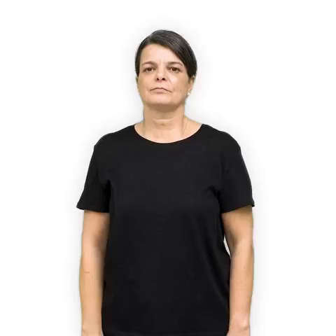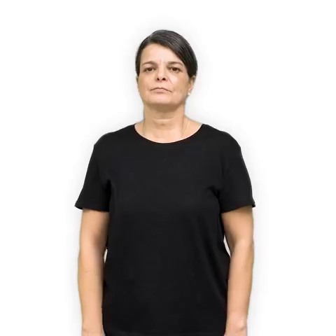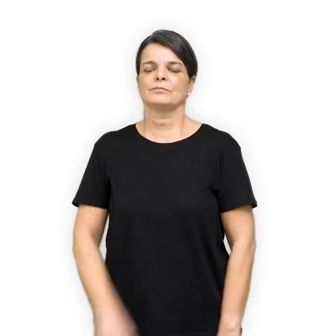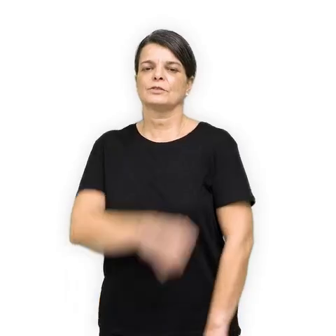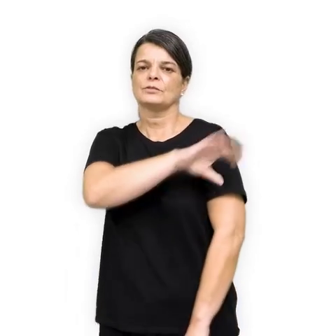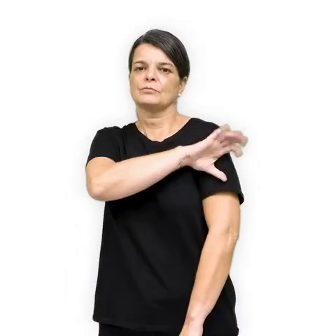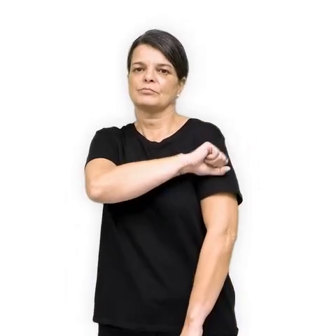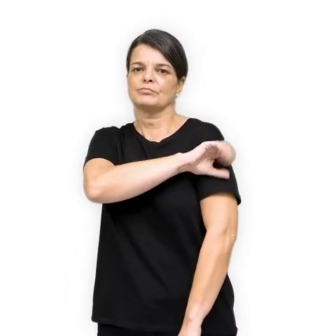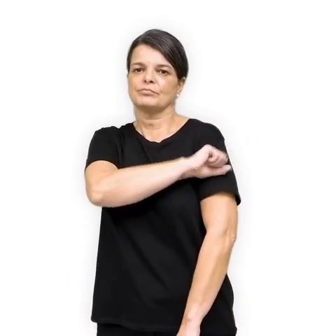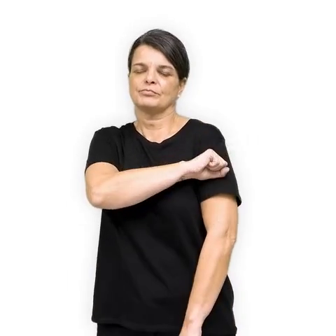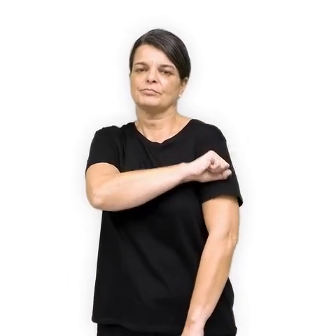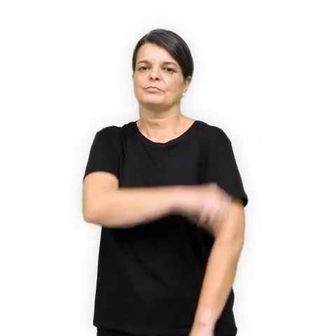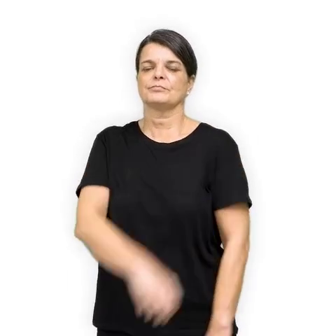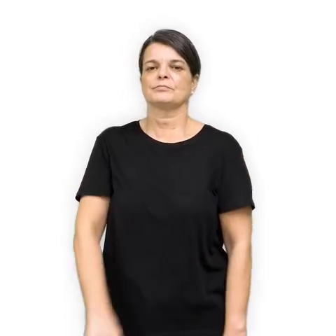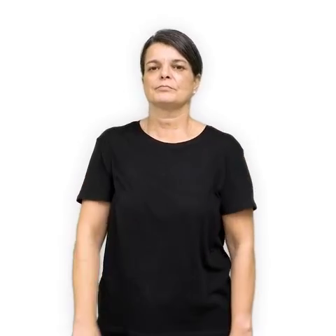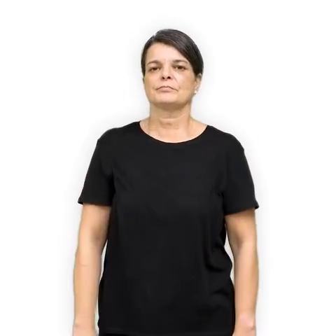tension